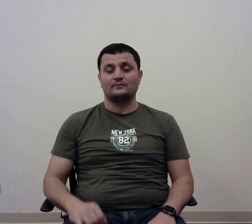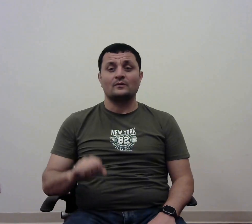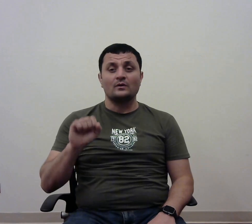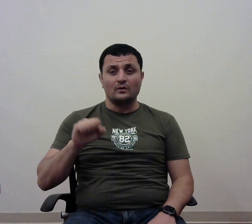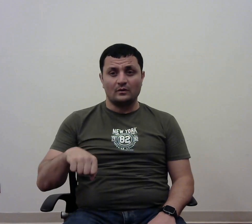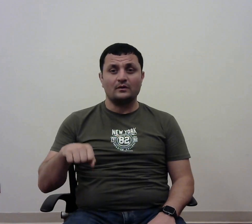olar